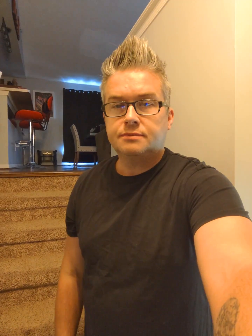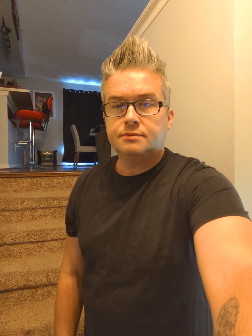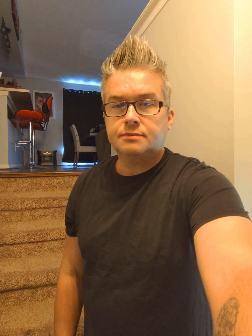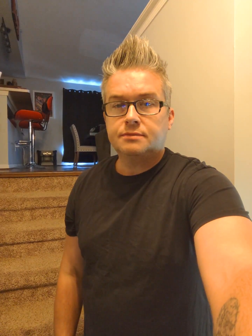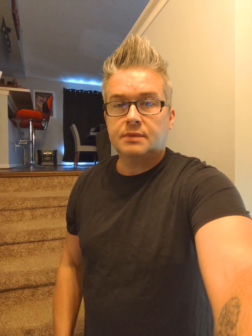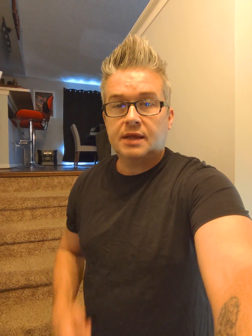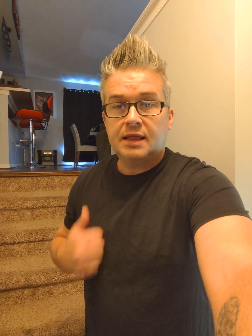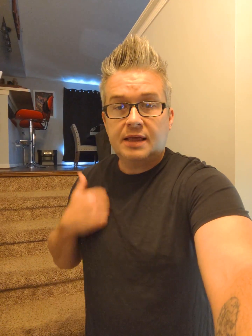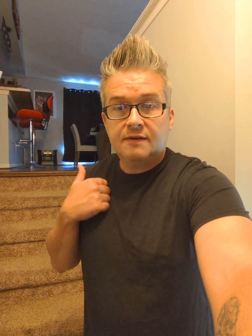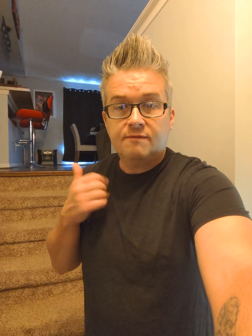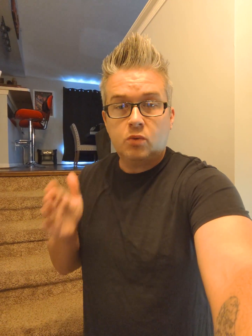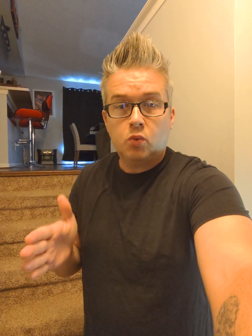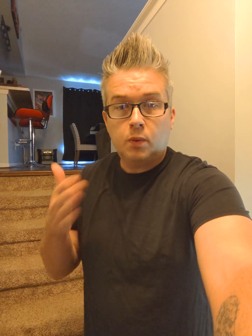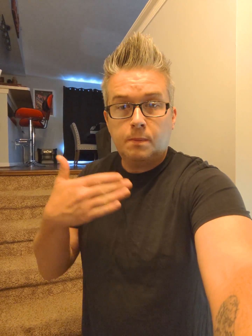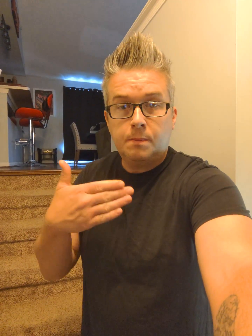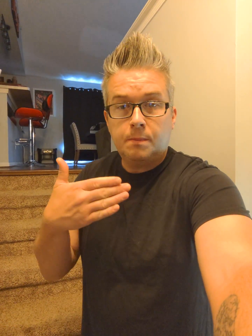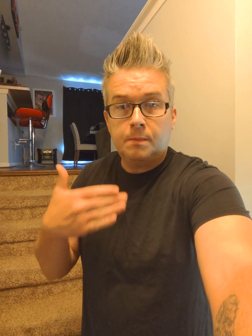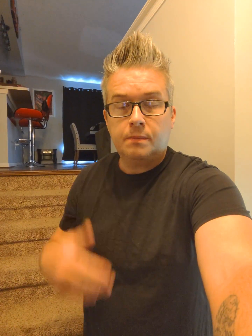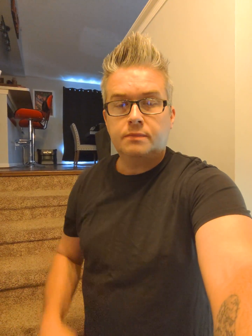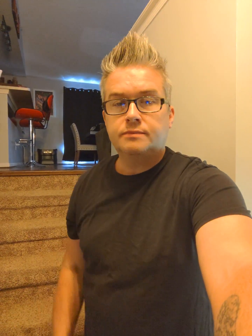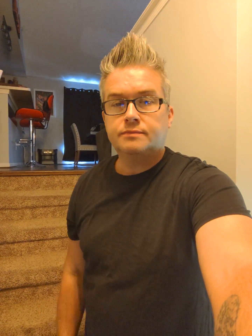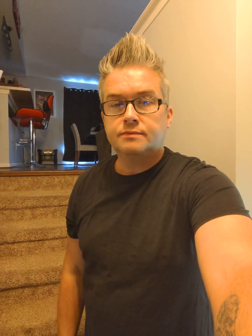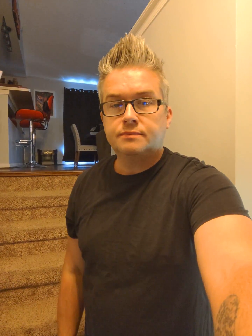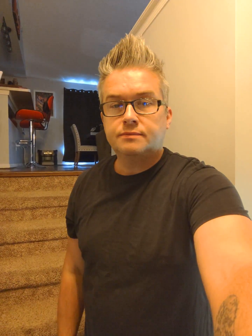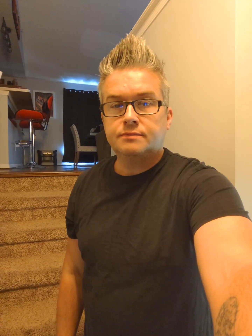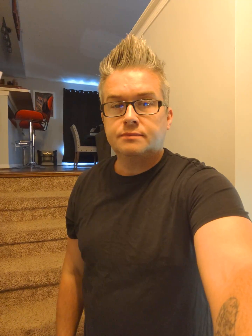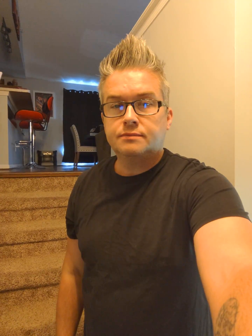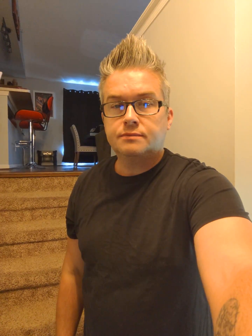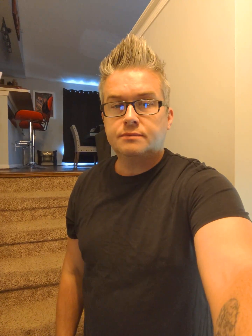living room